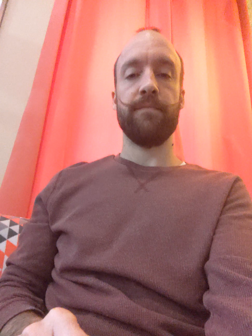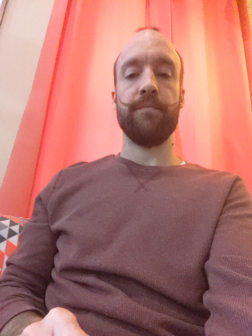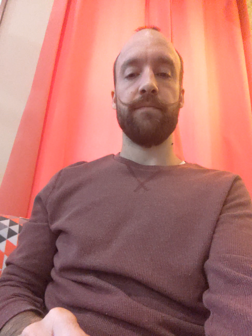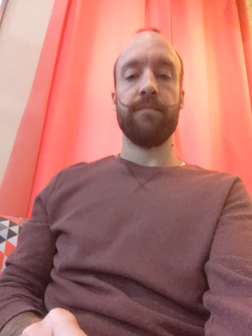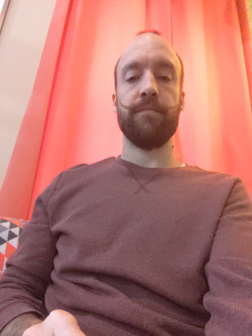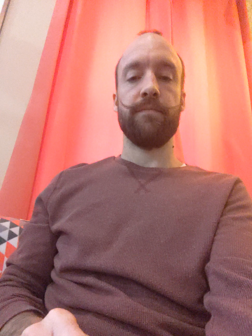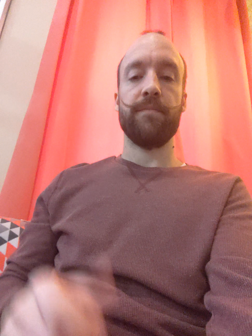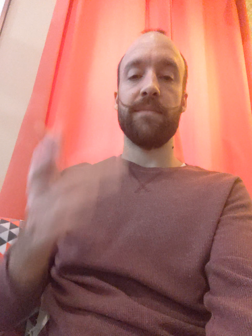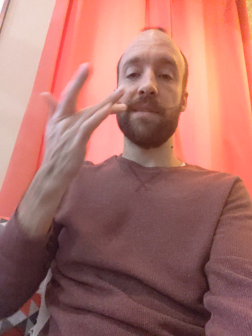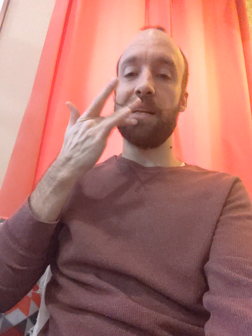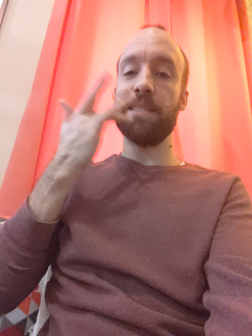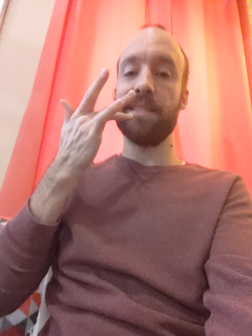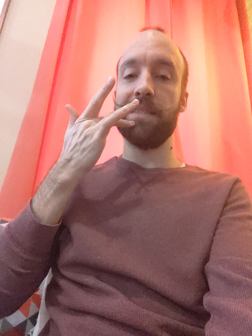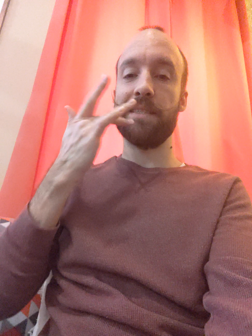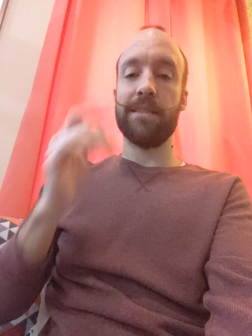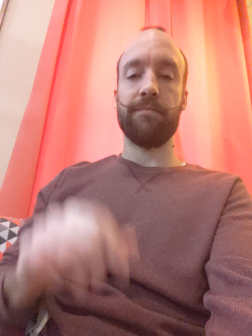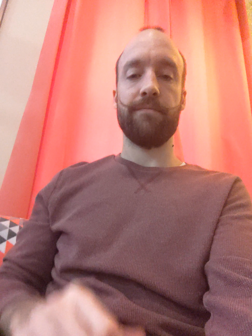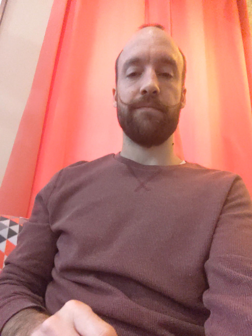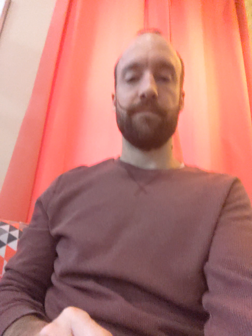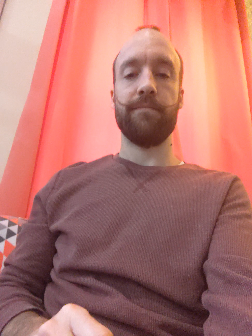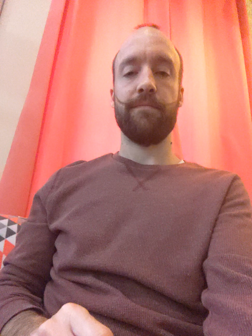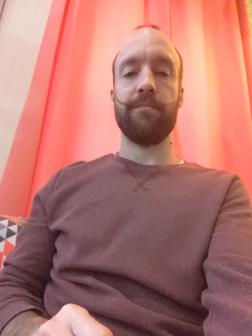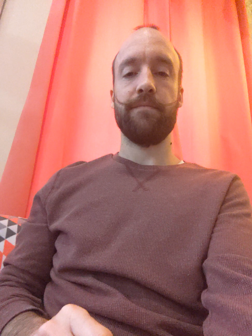taste